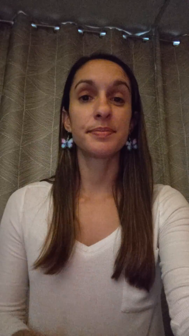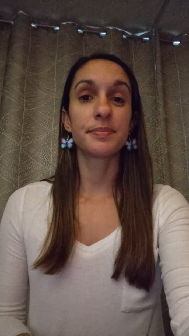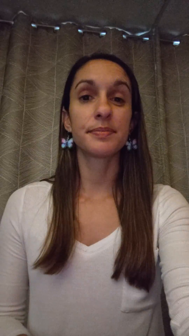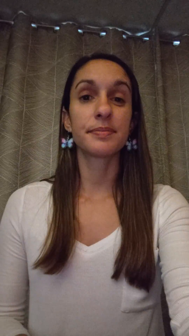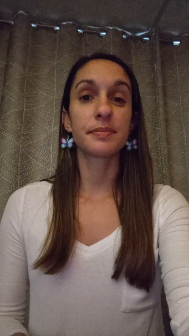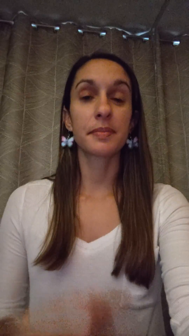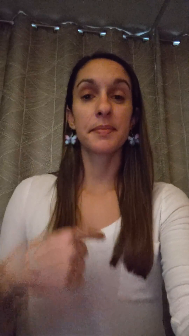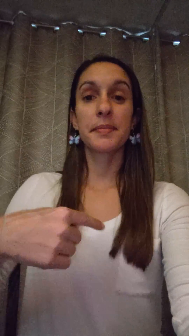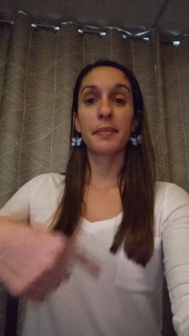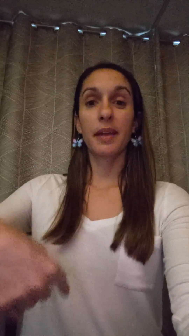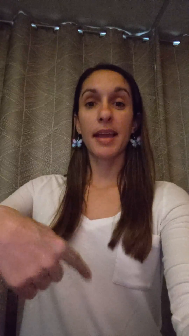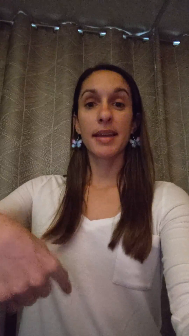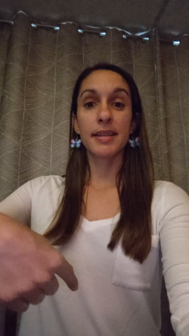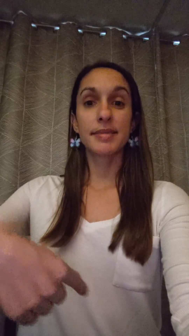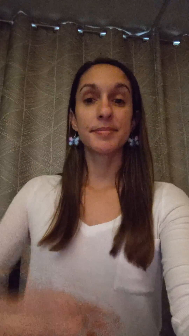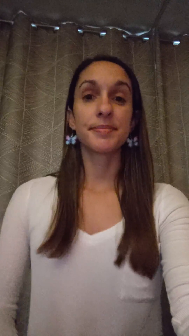belly button